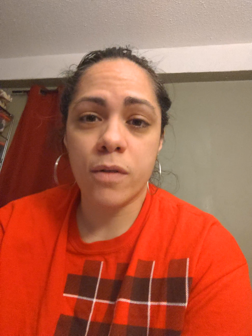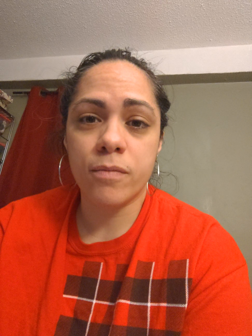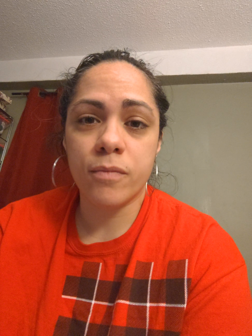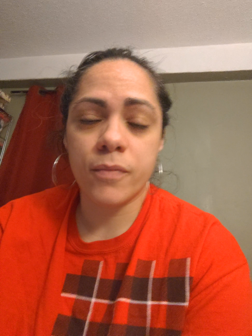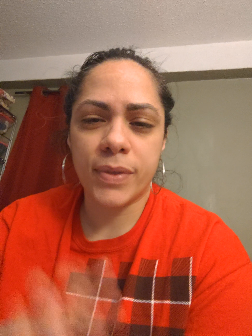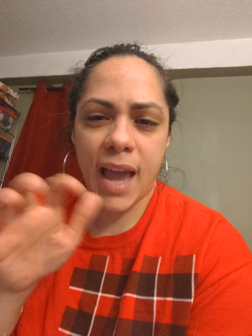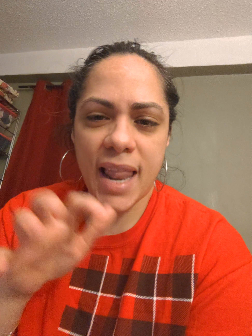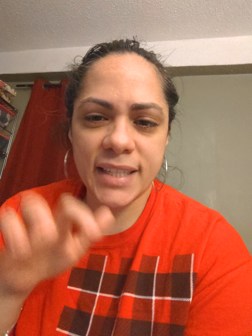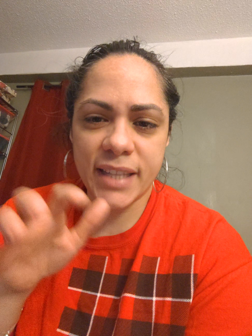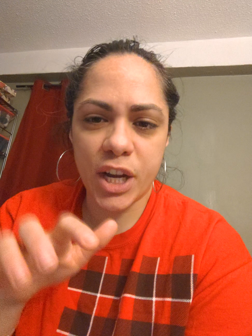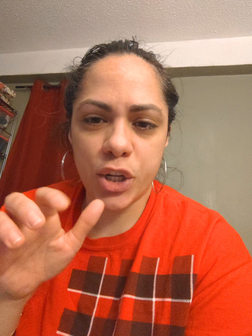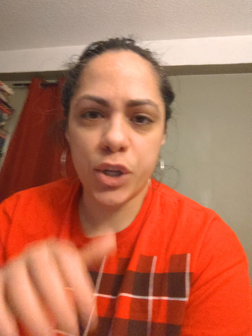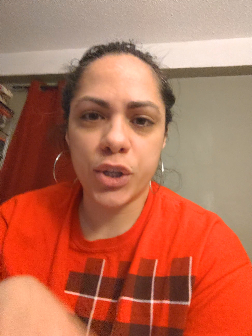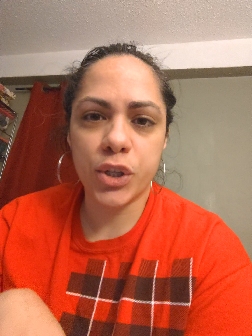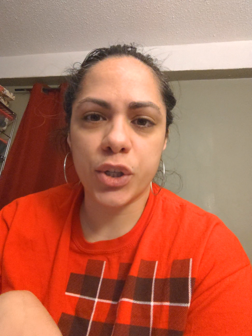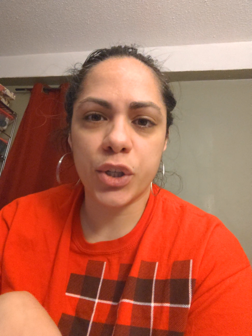alligator